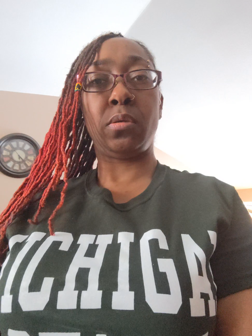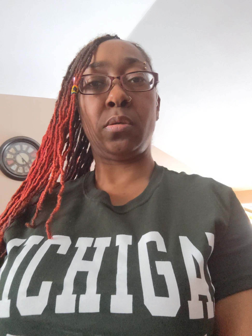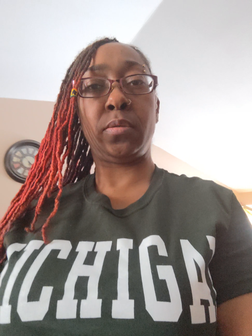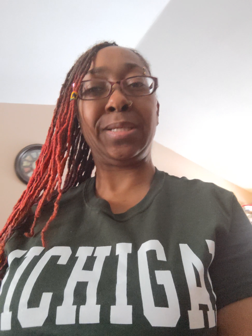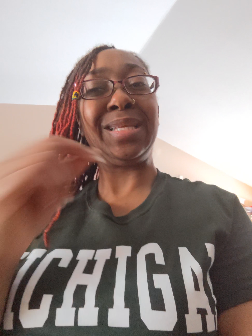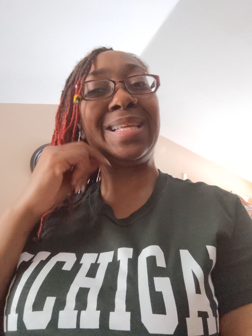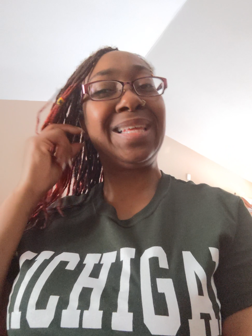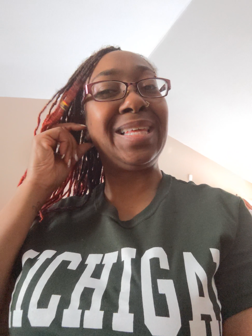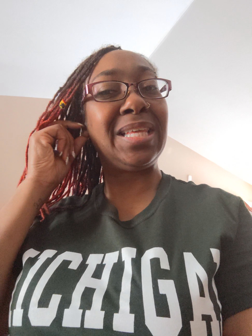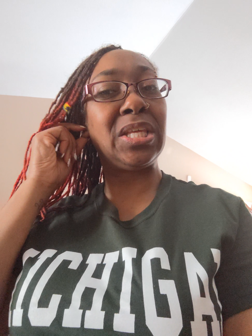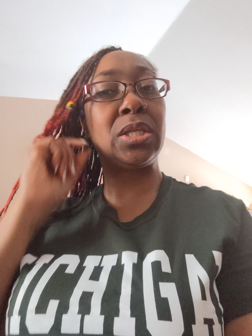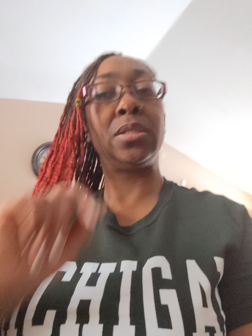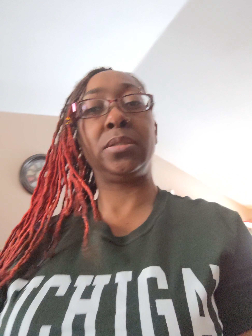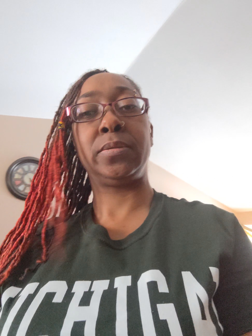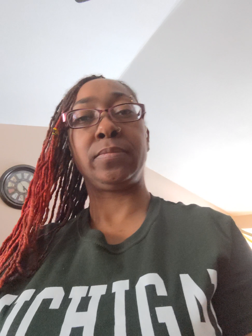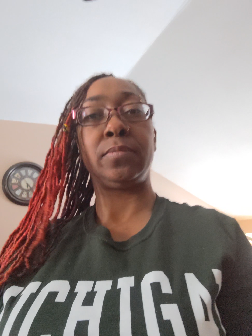ear